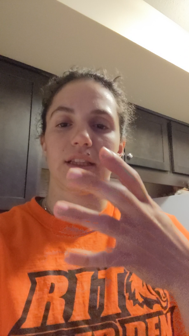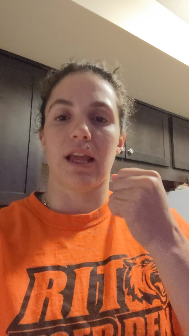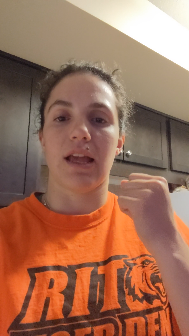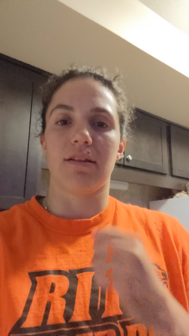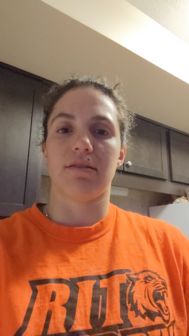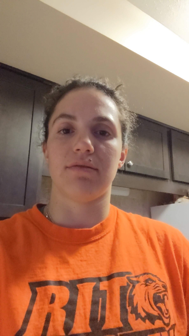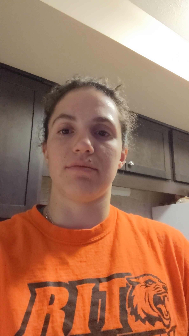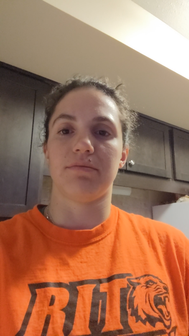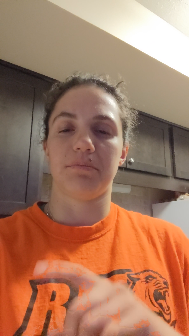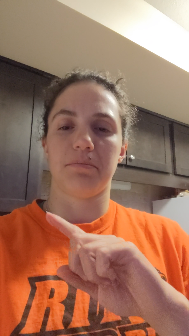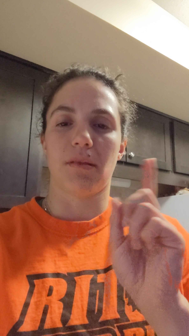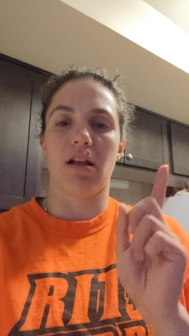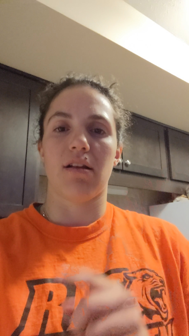but